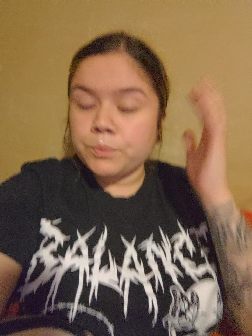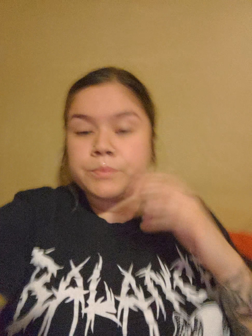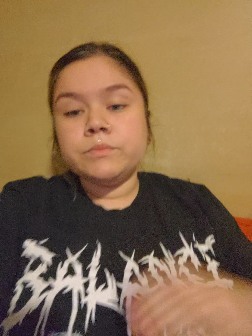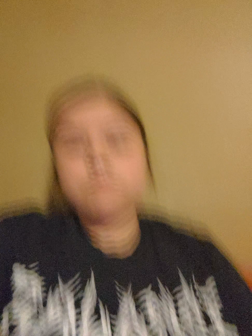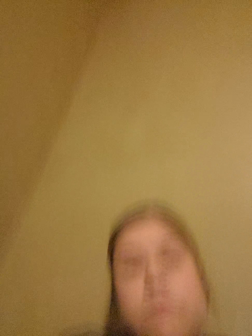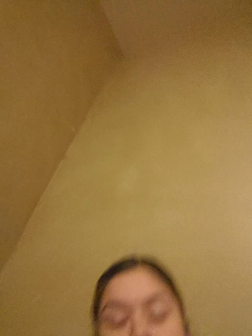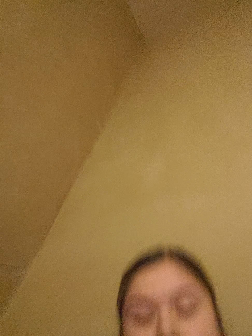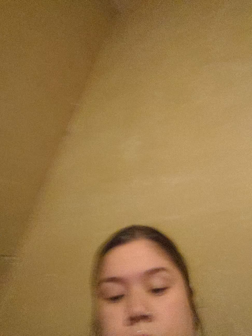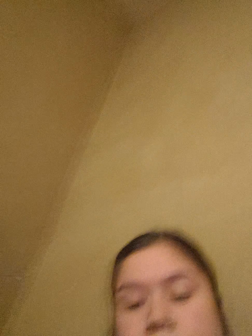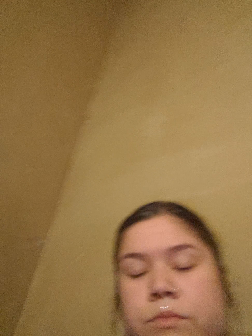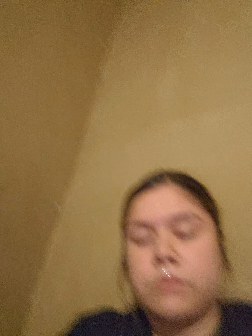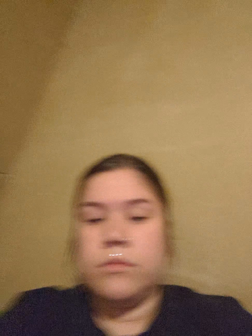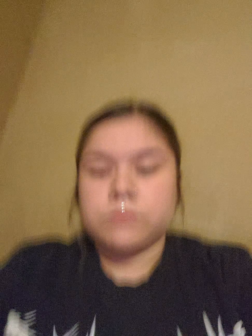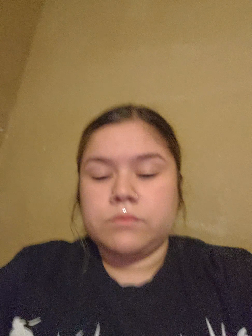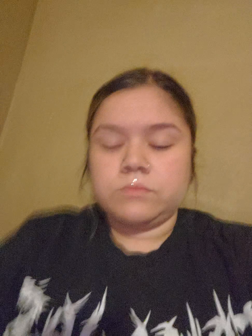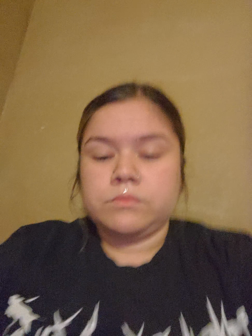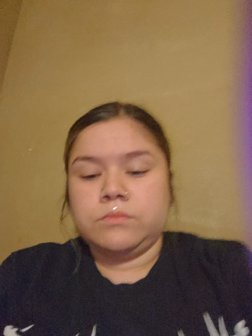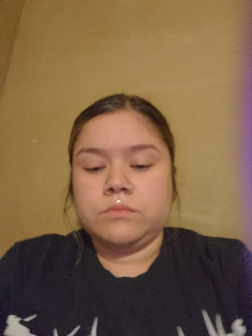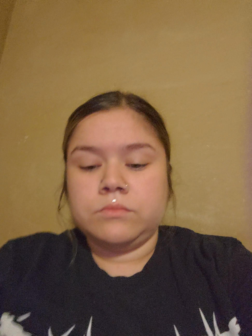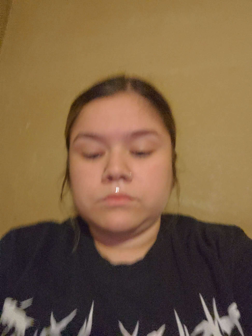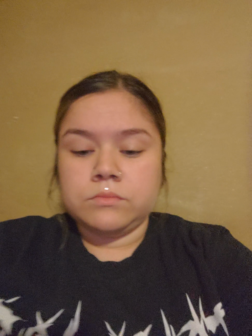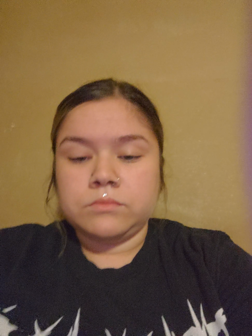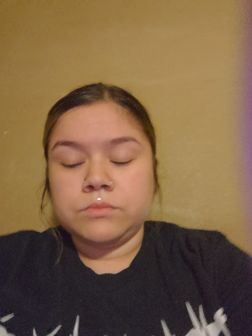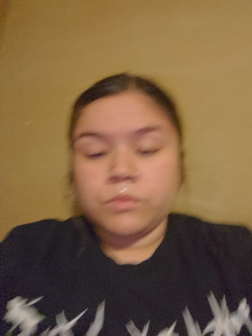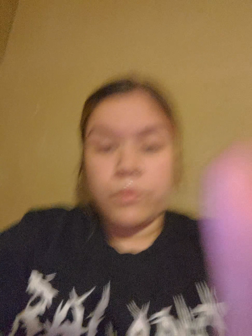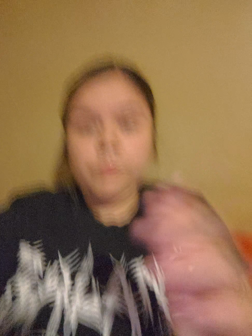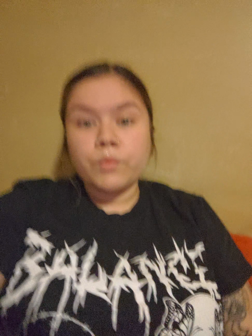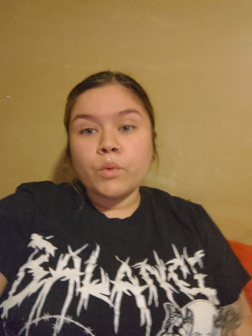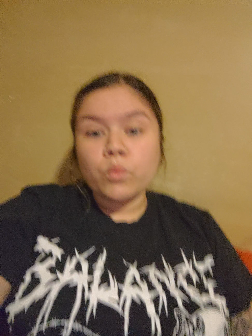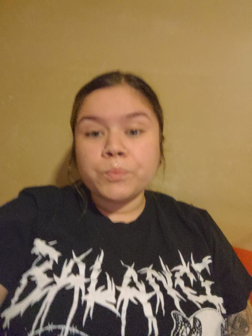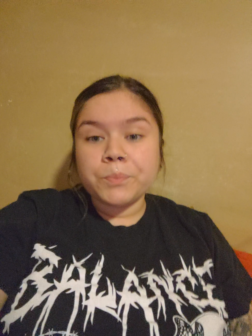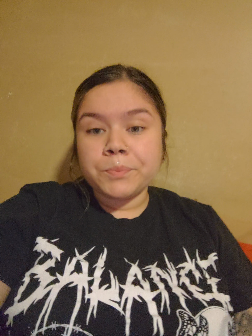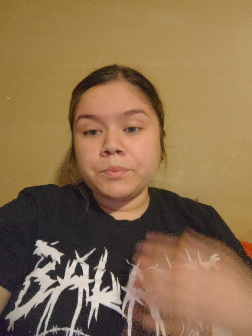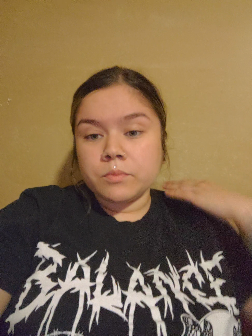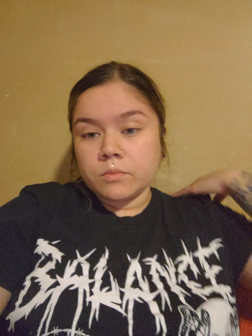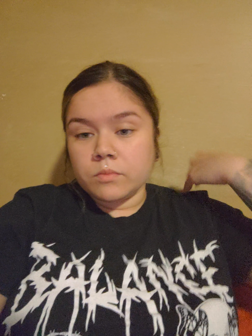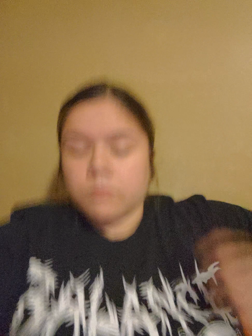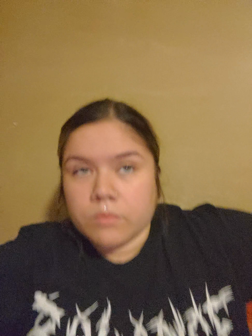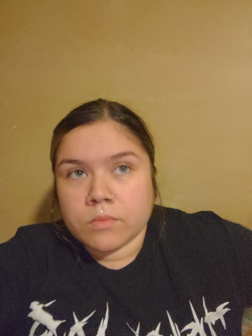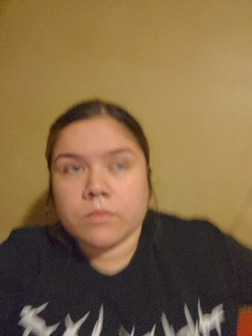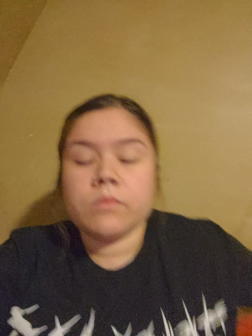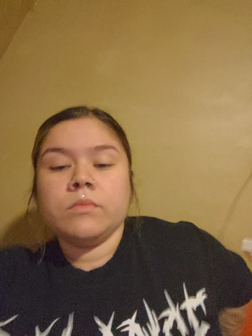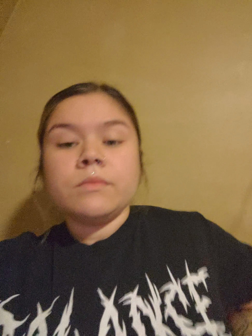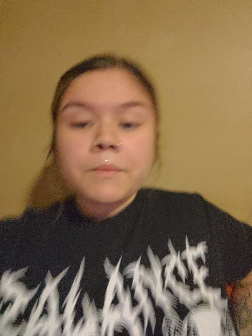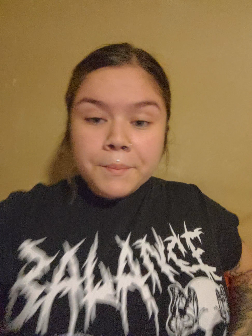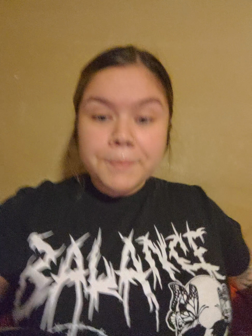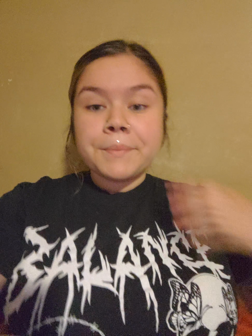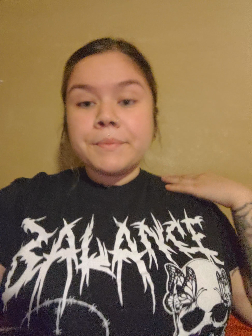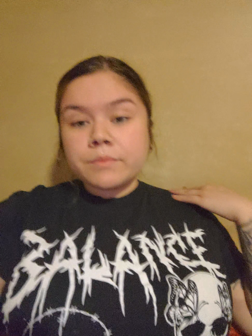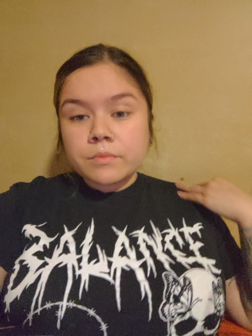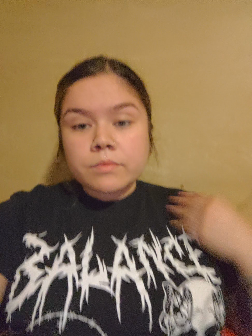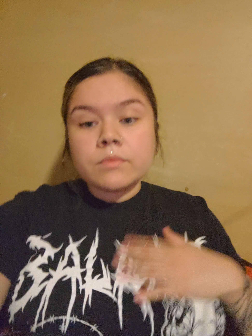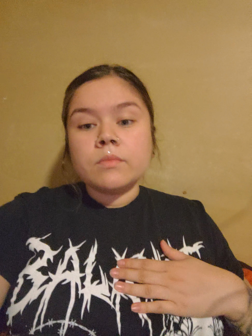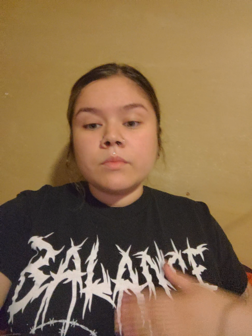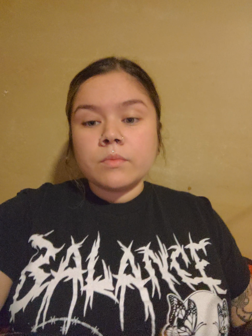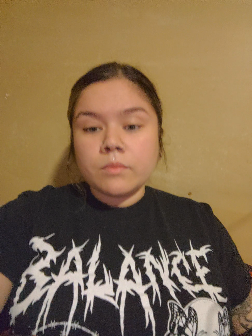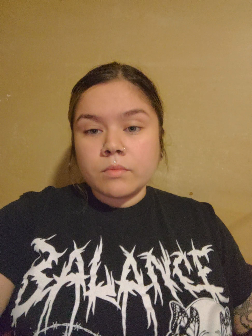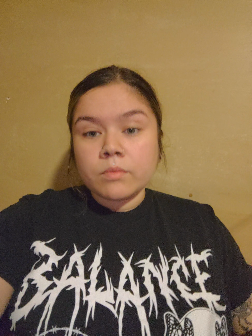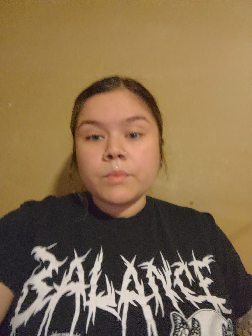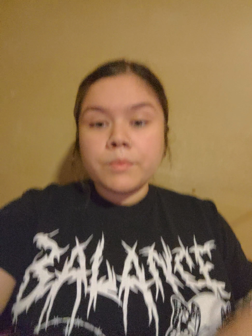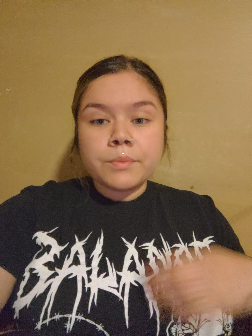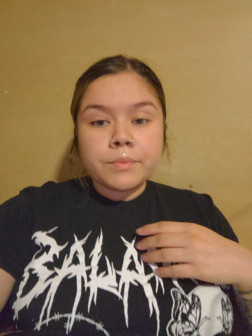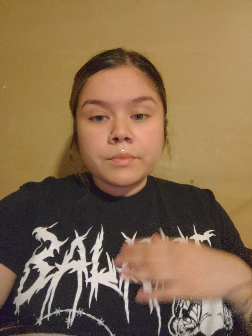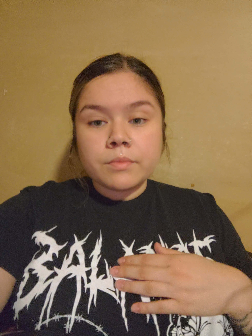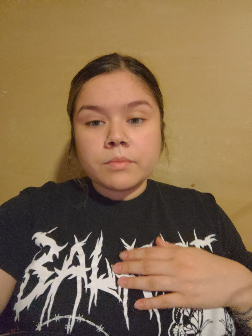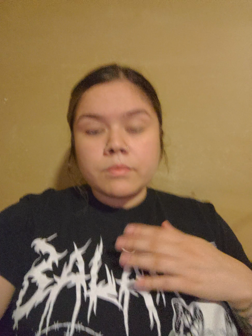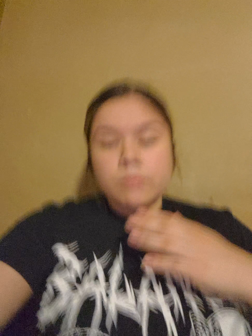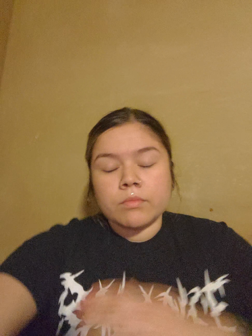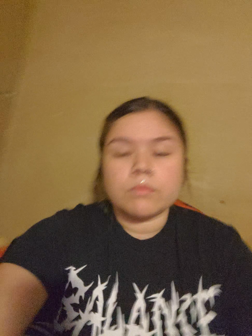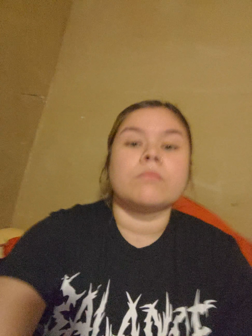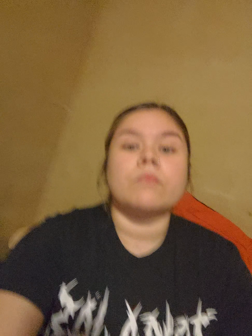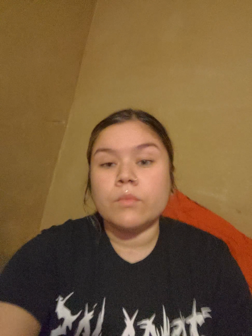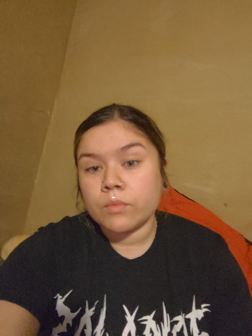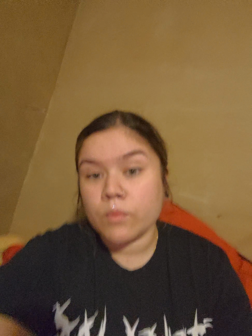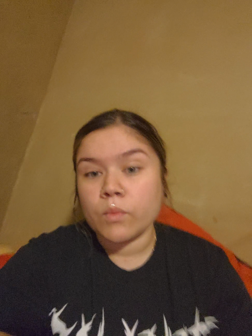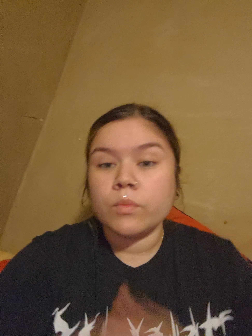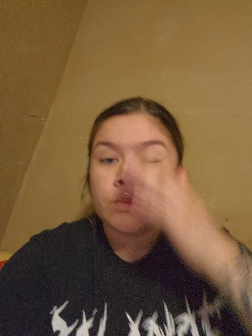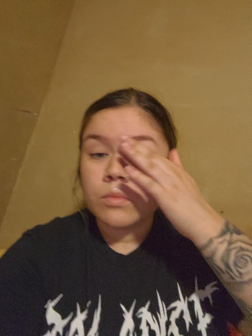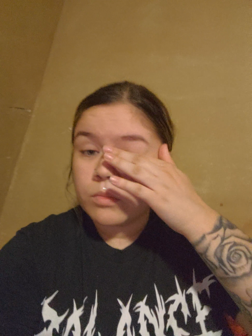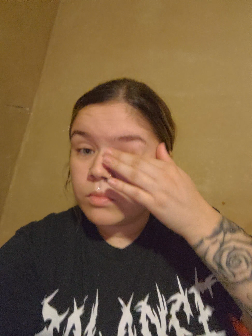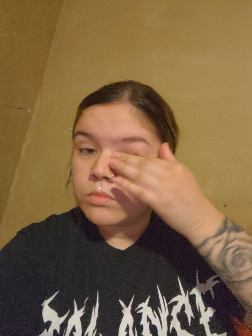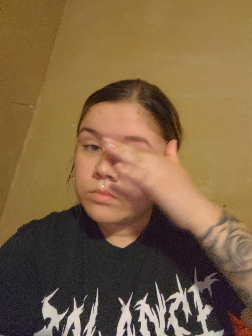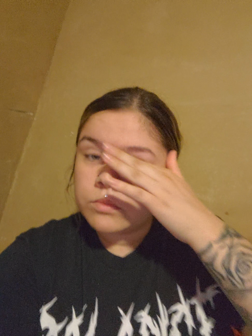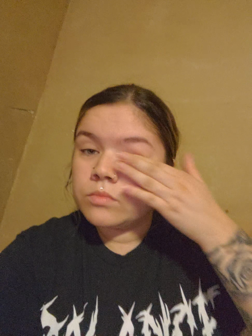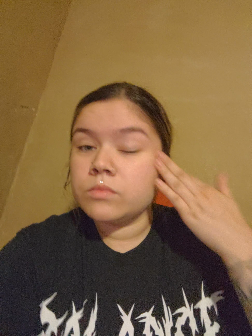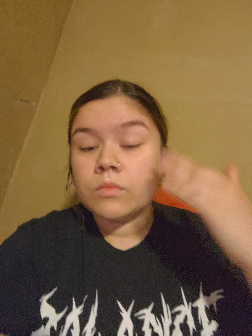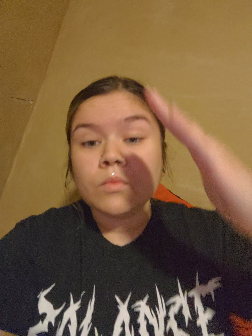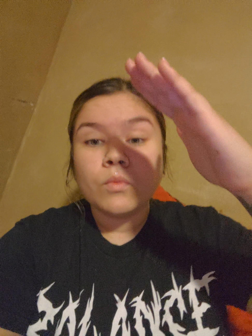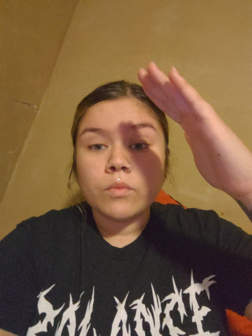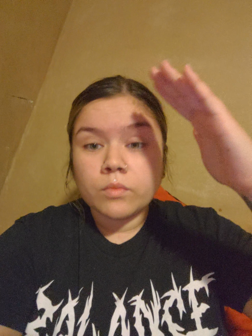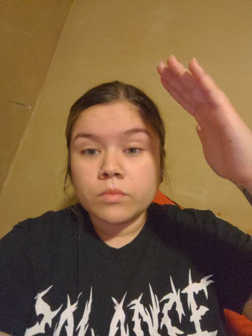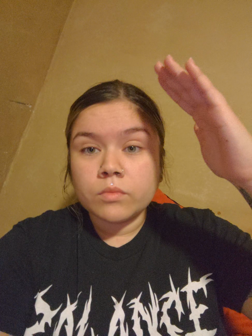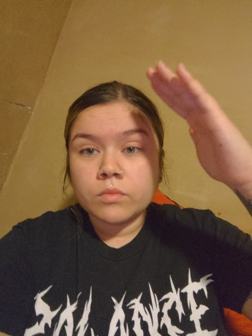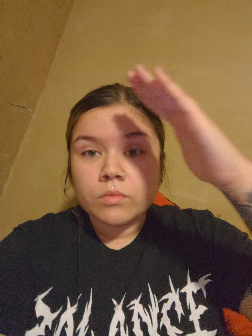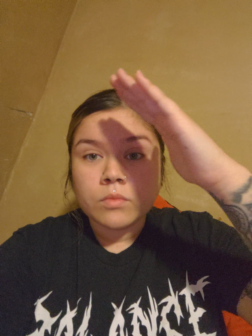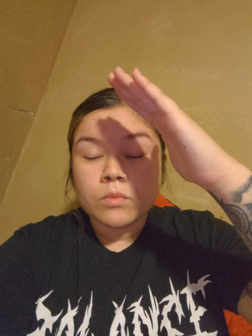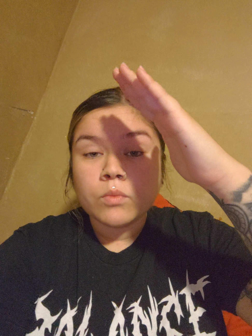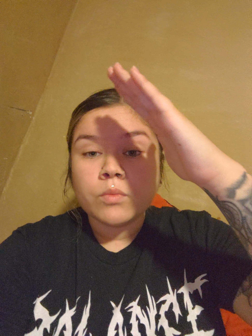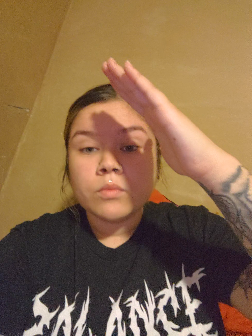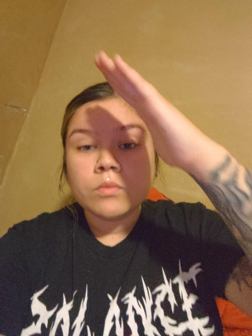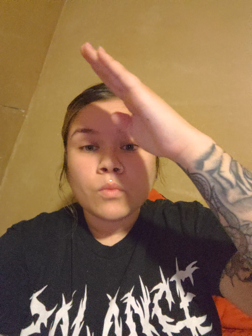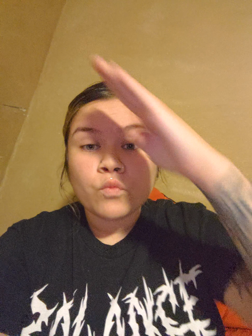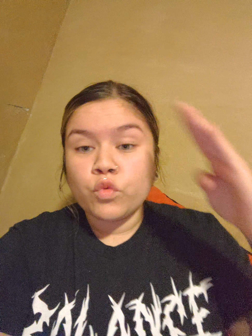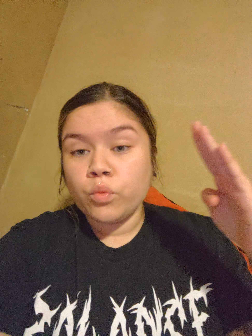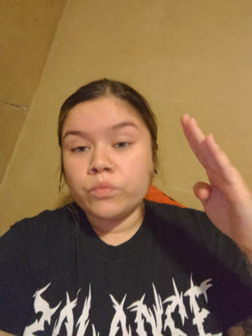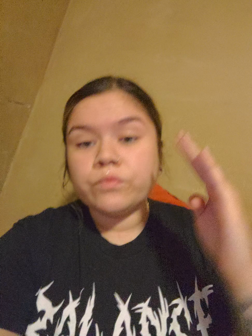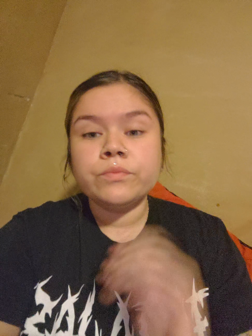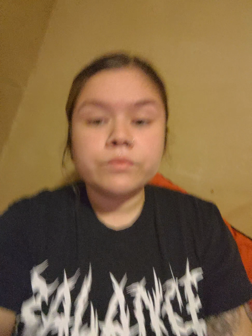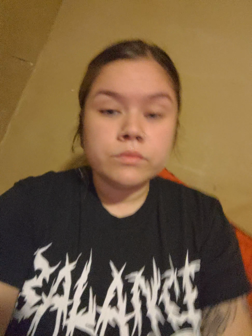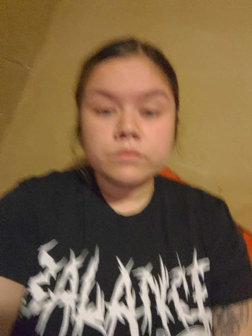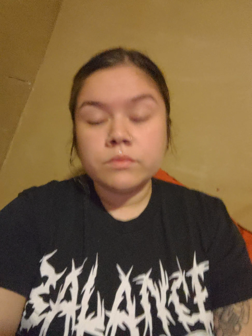roof